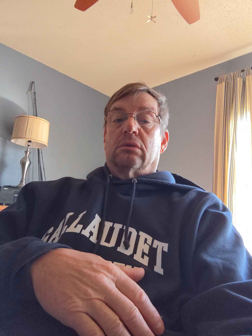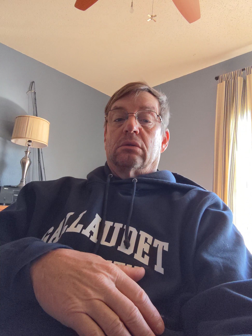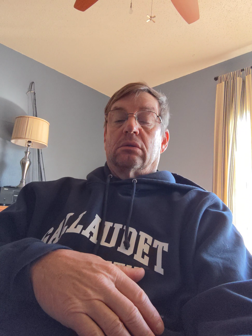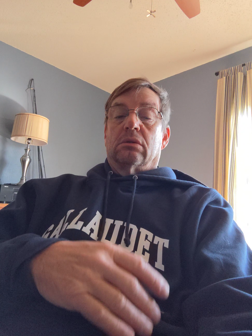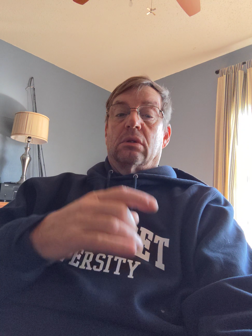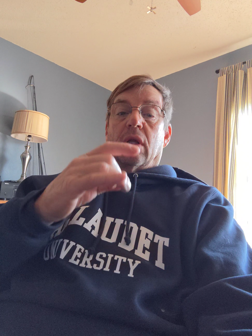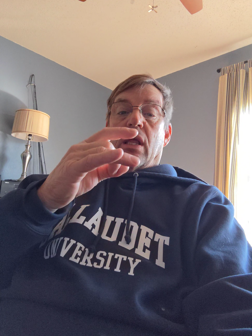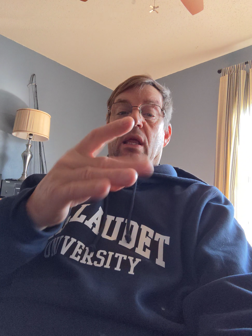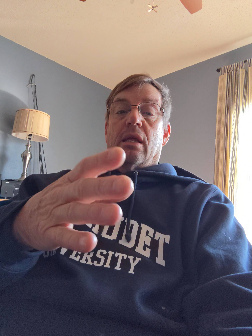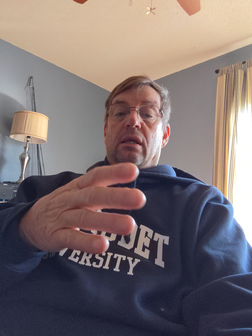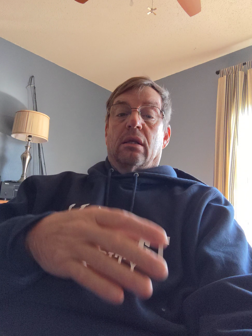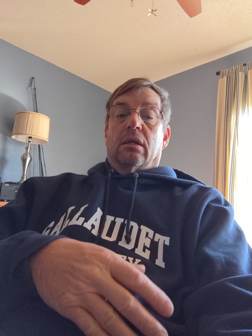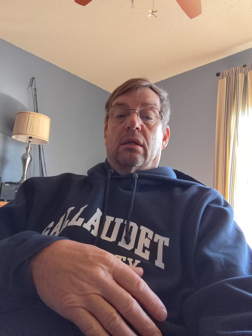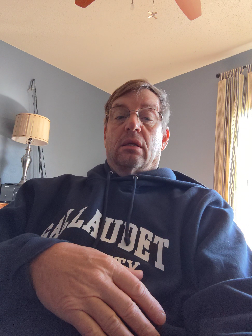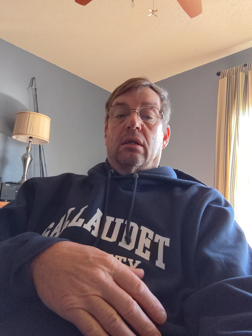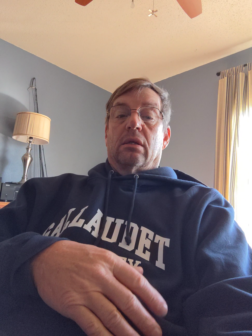hate